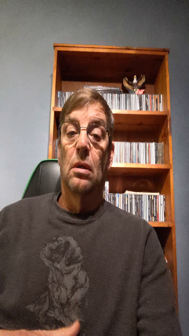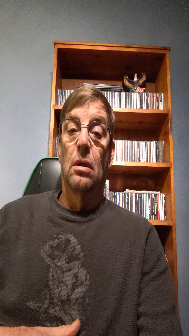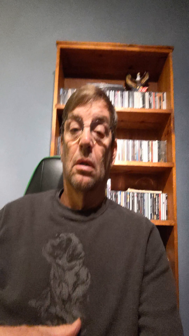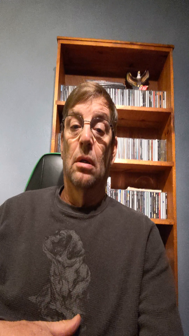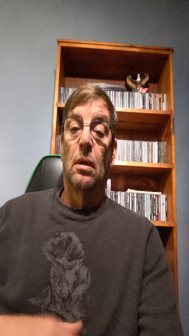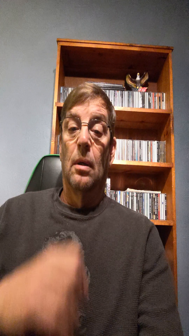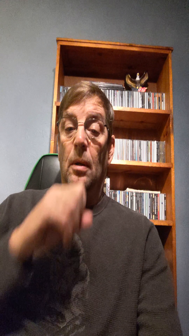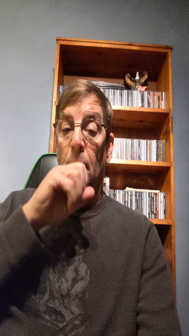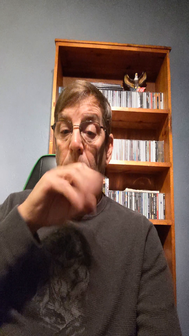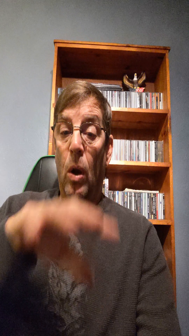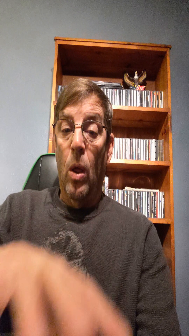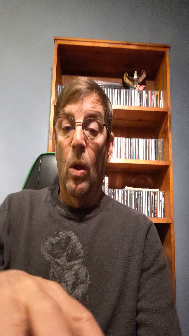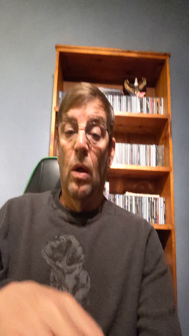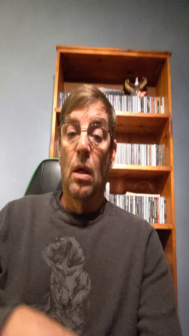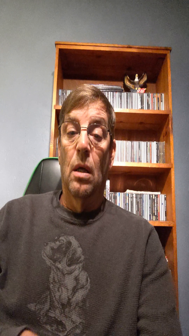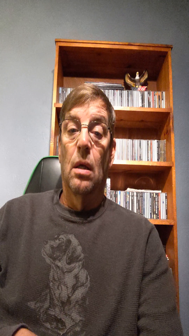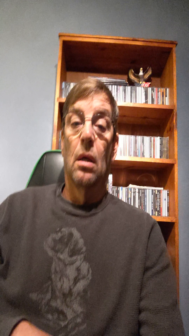blow